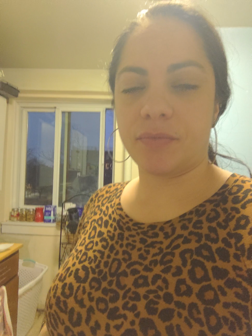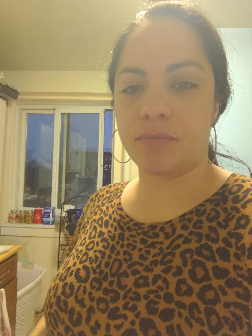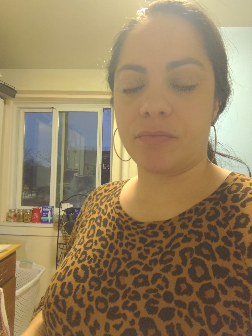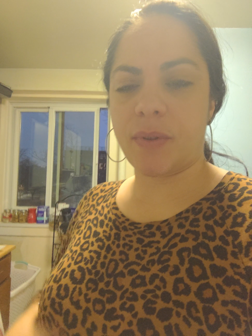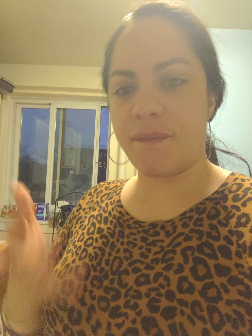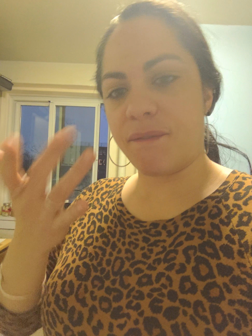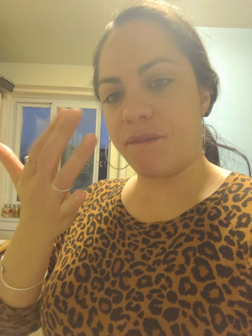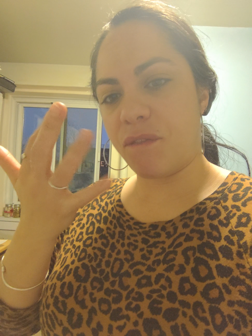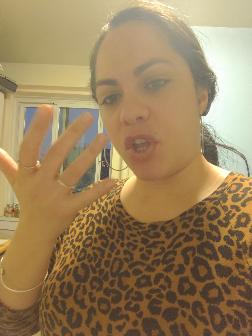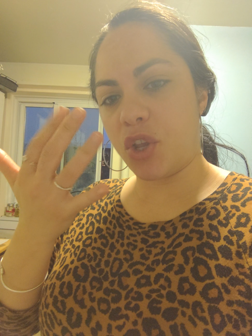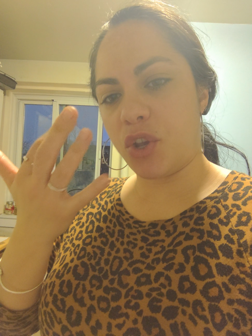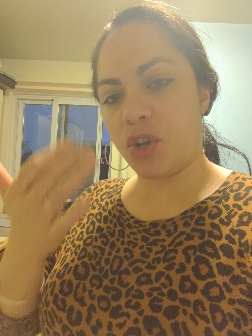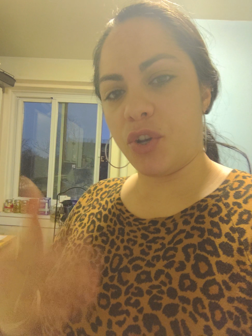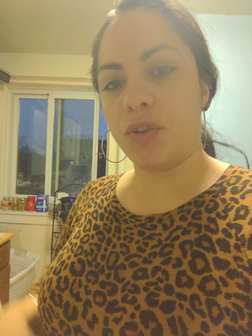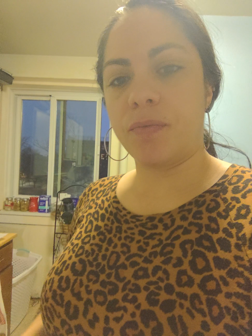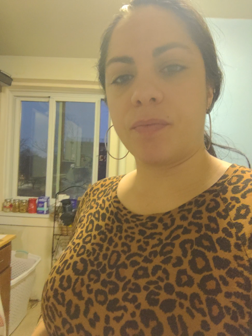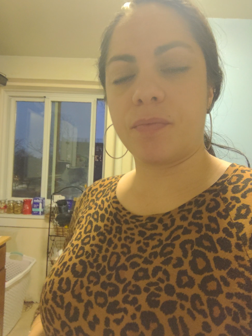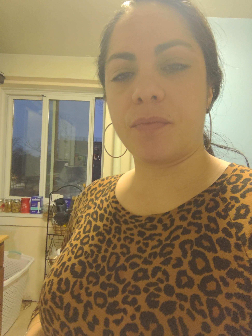finger